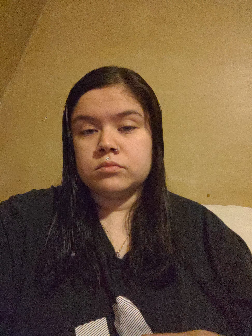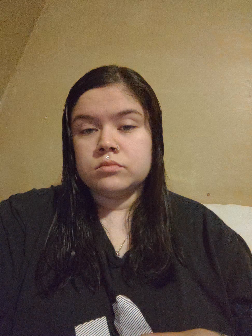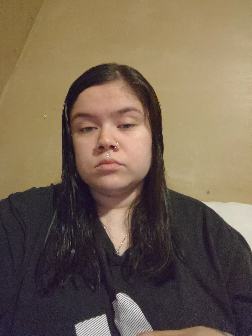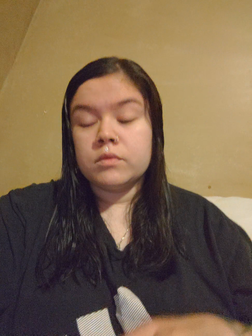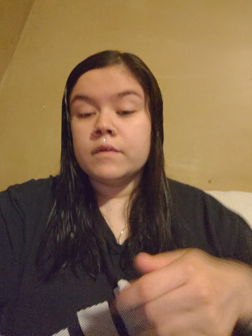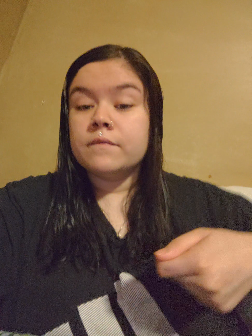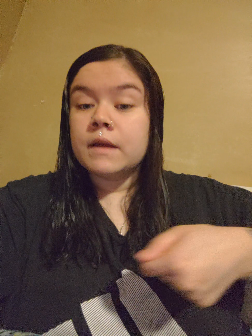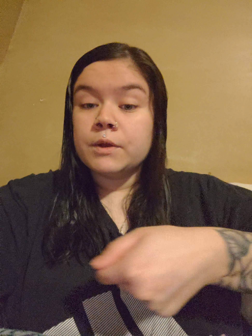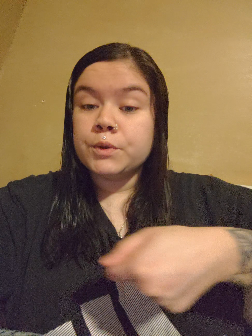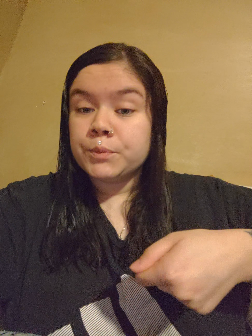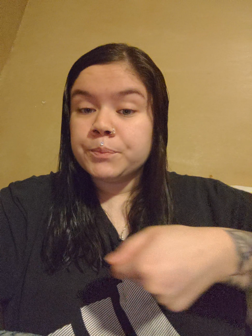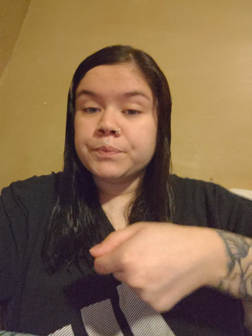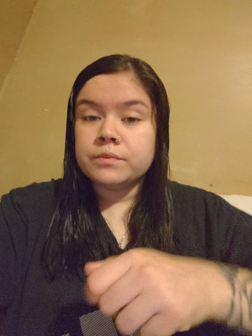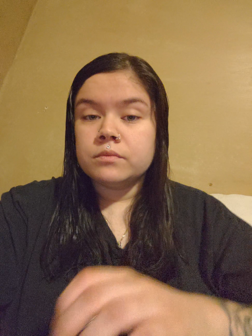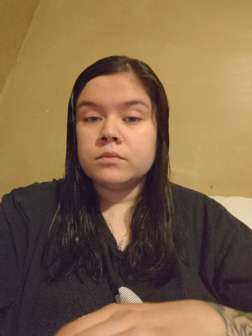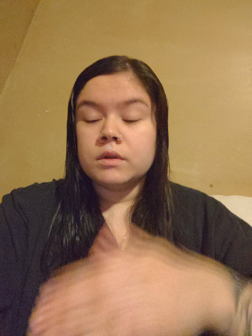vacuum